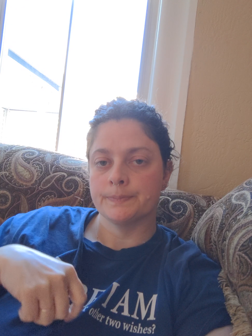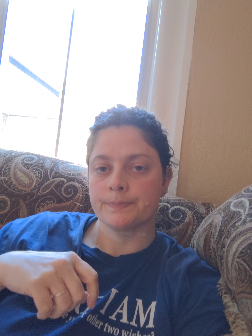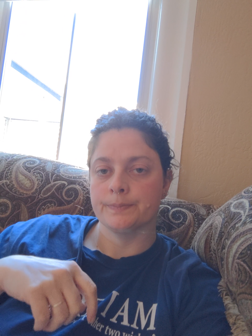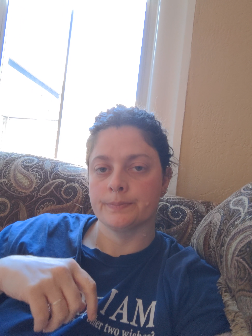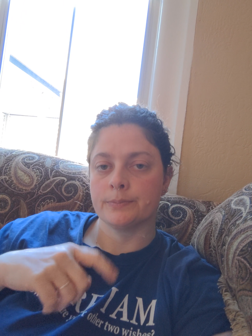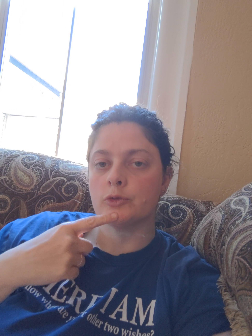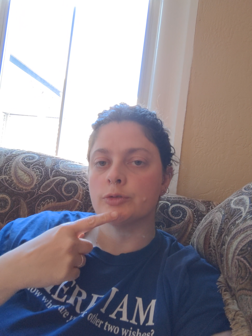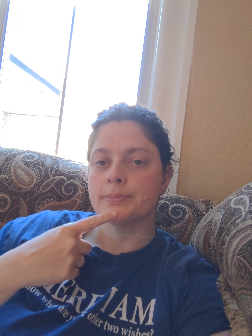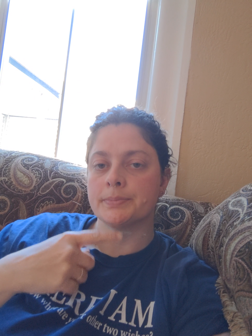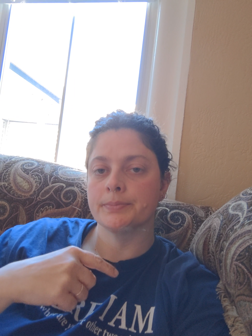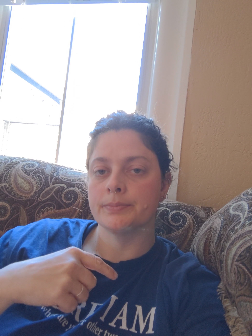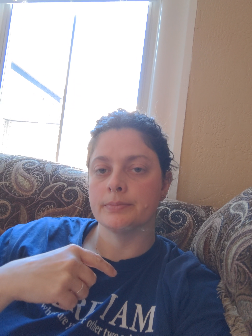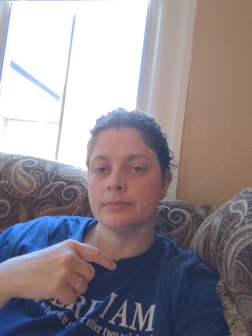chin